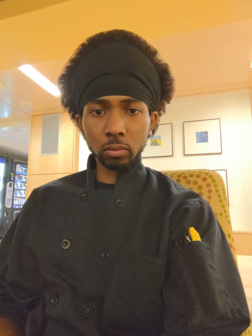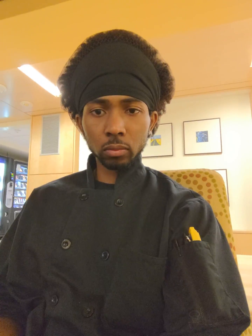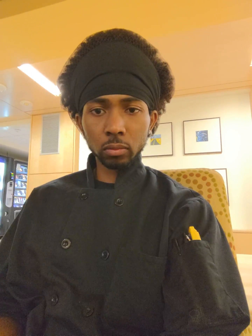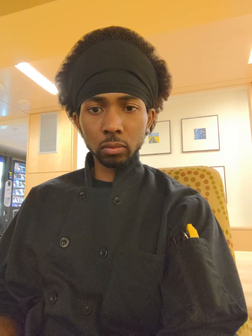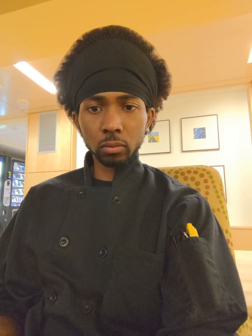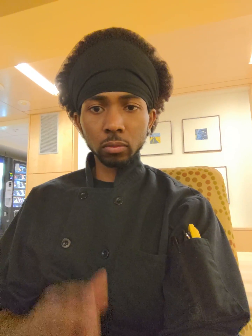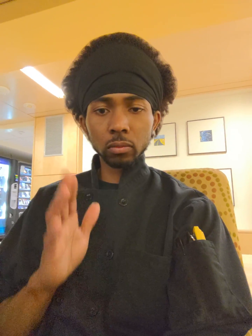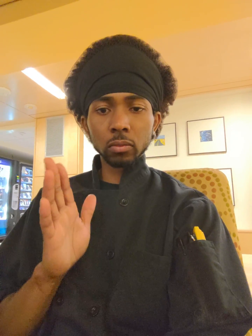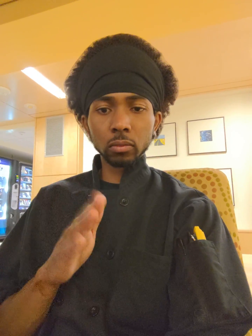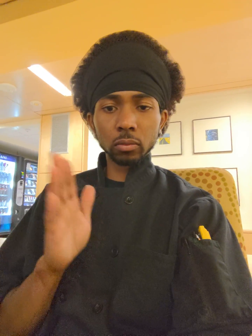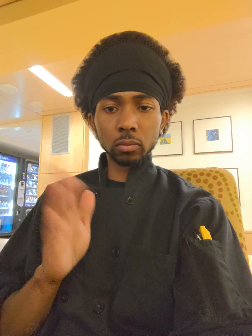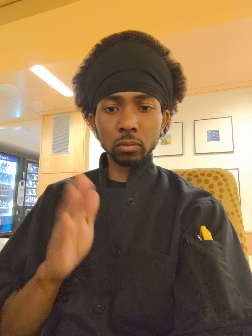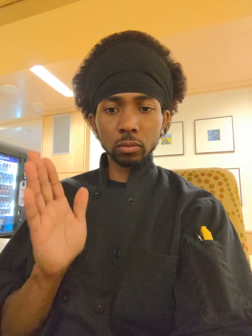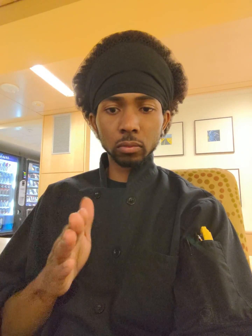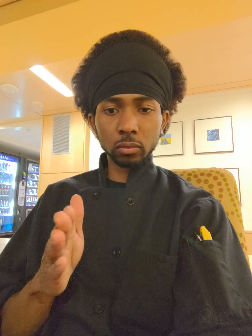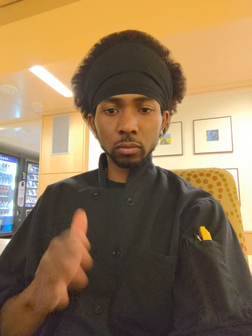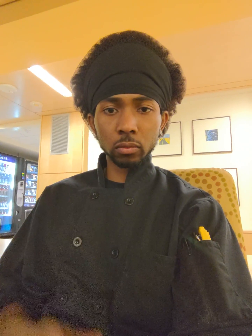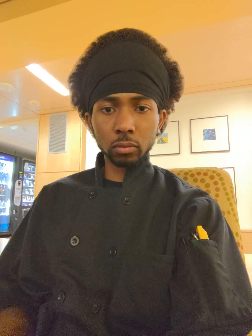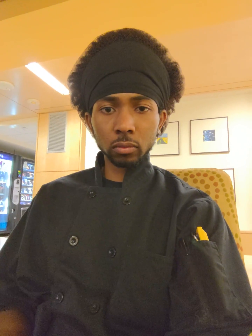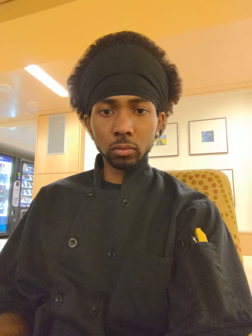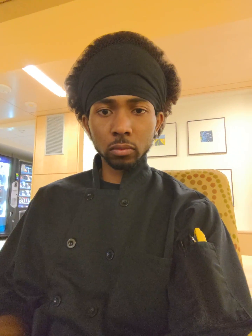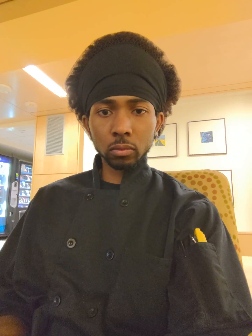clap